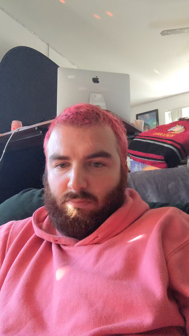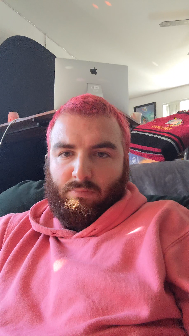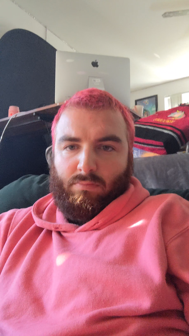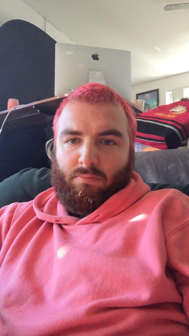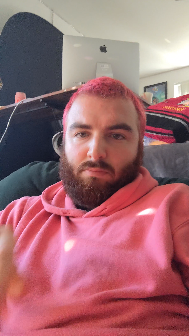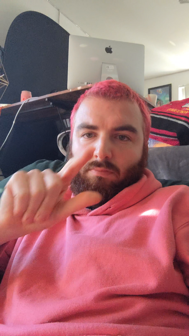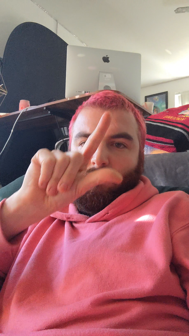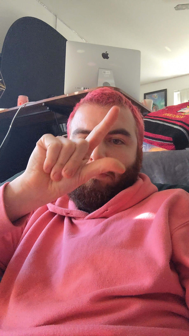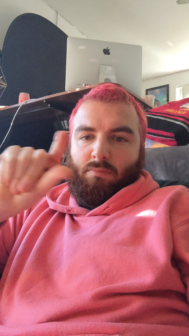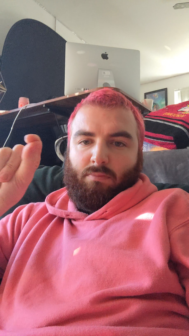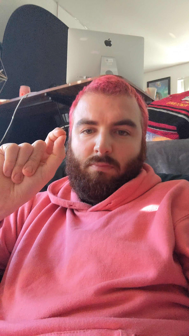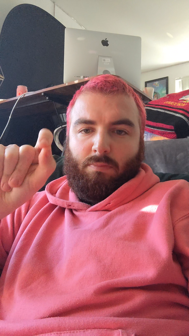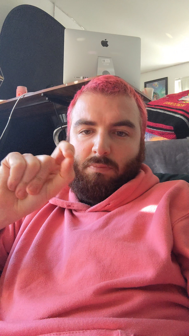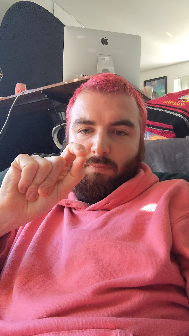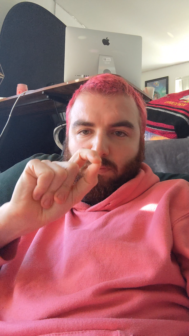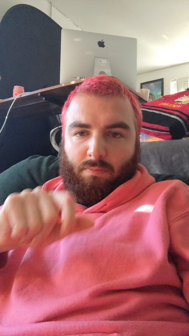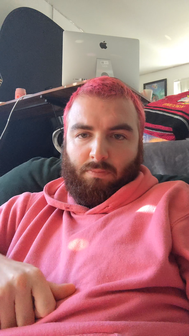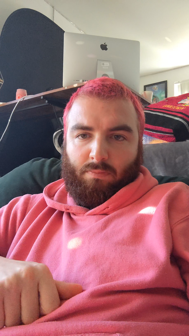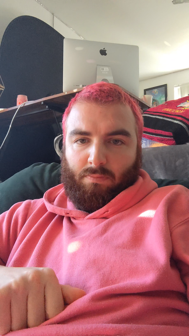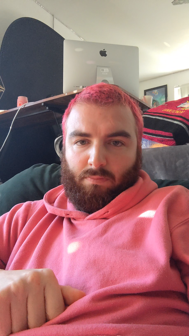peas